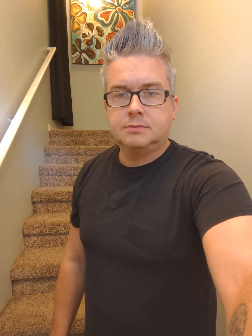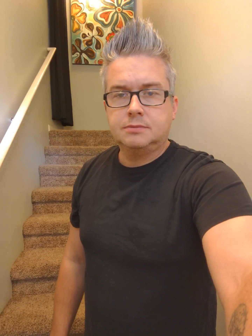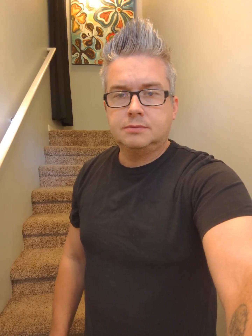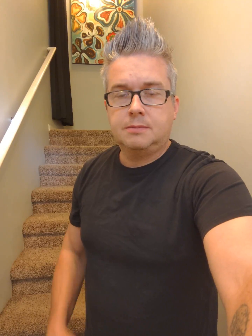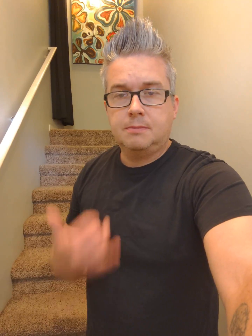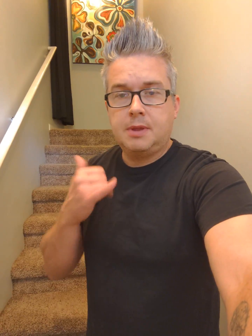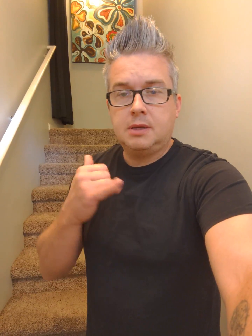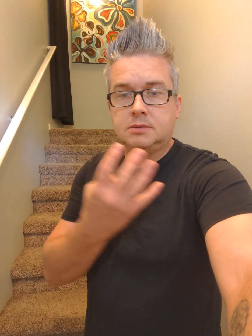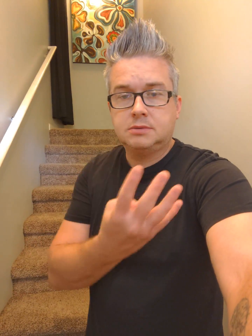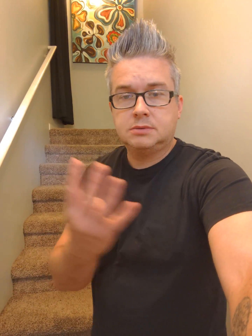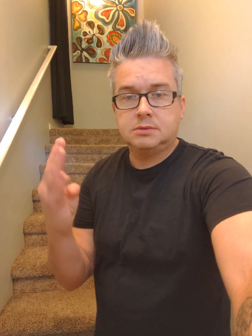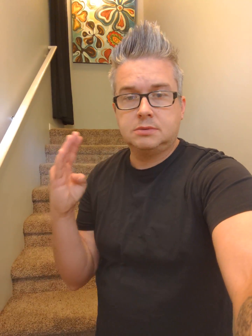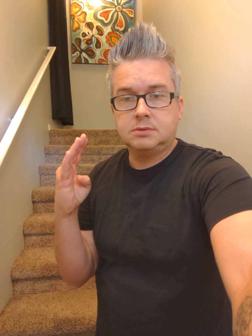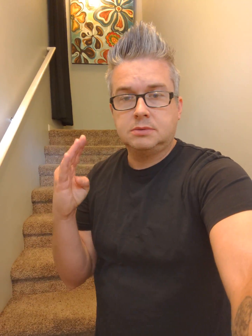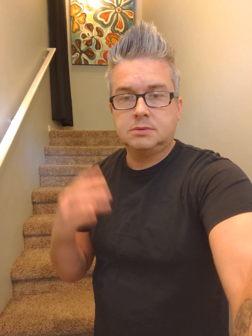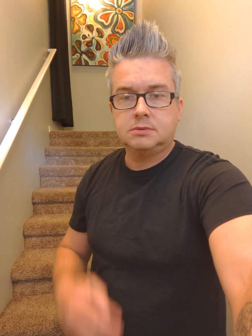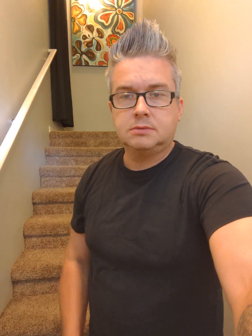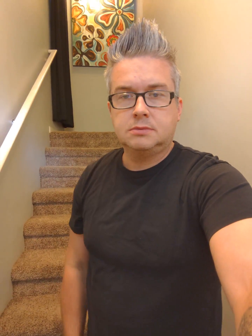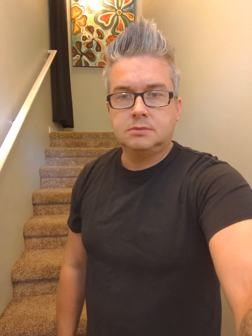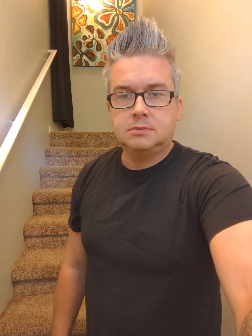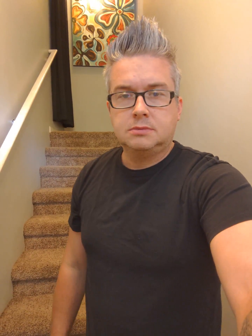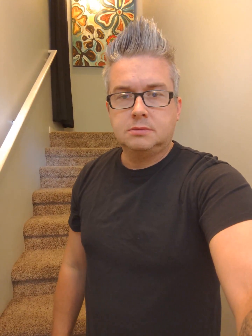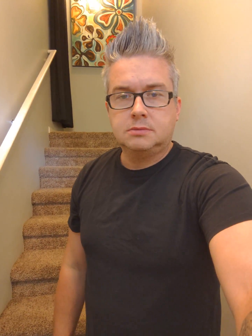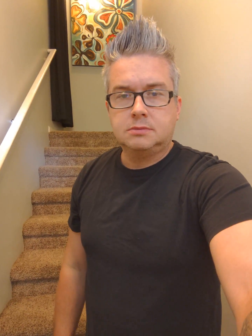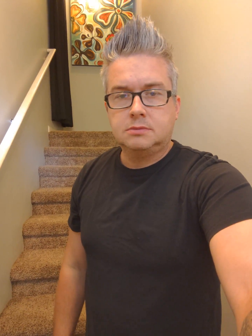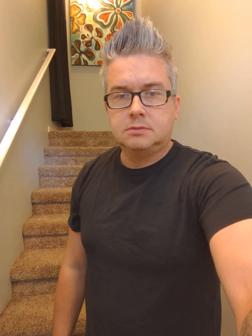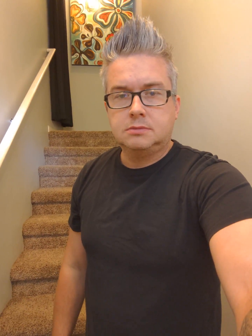playpen